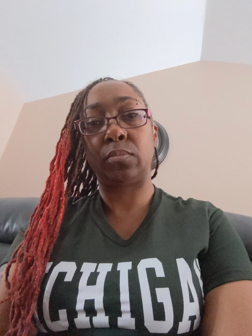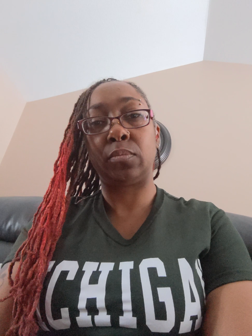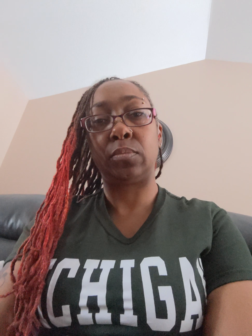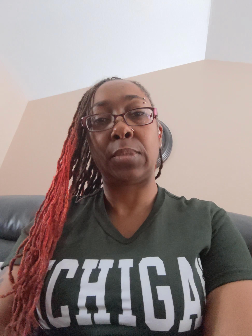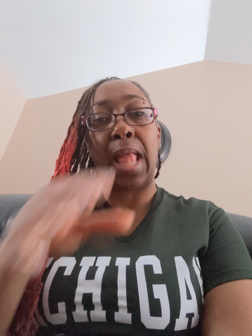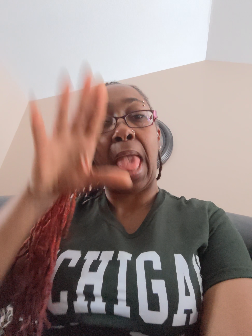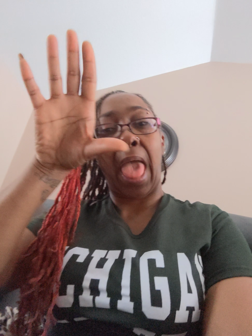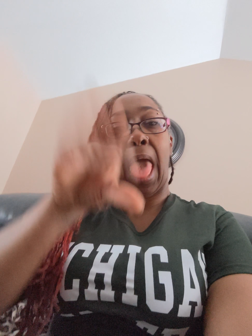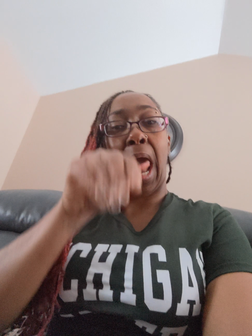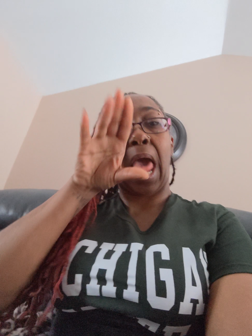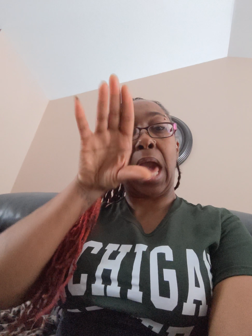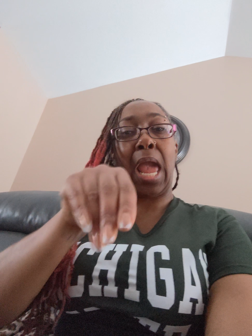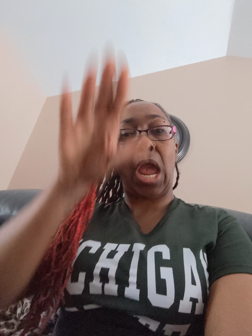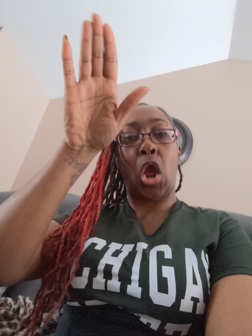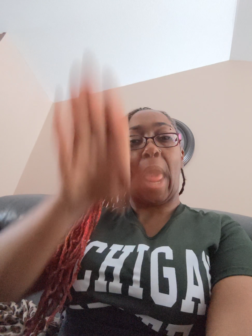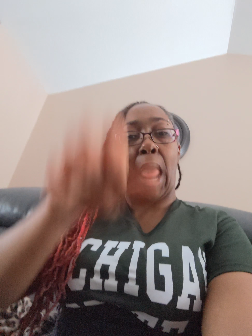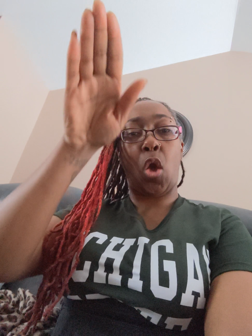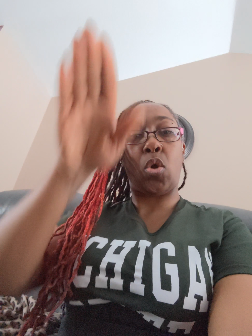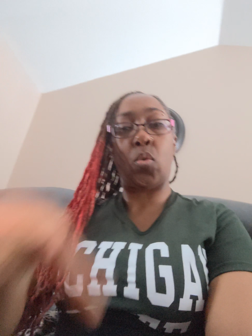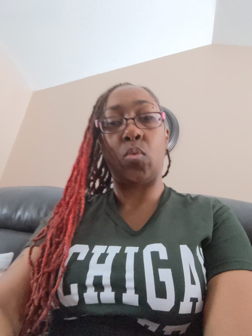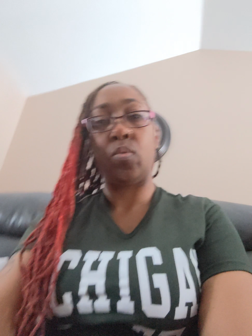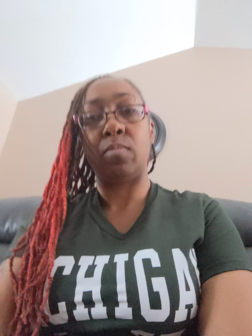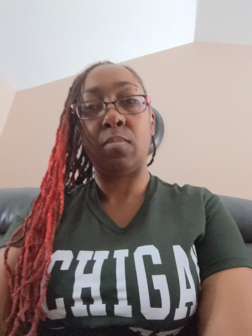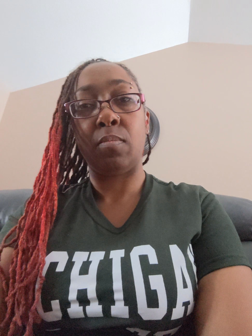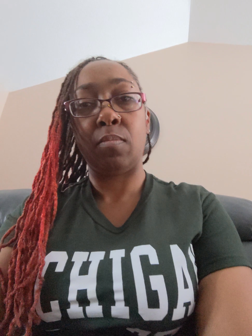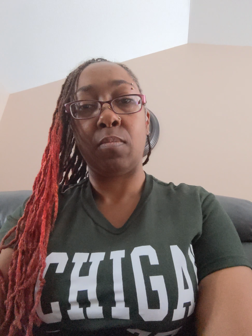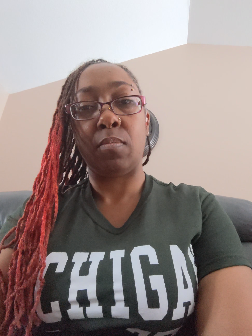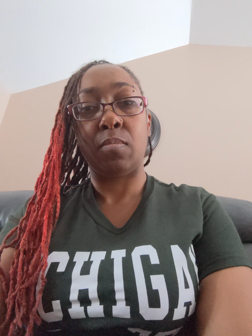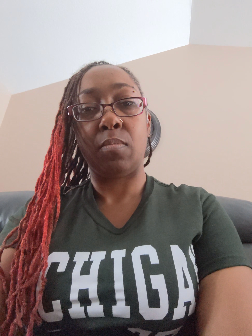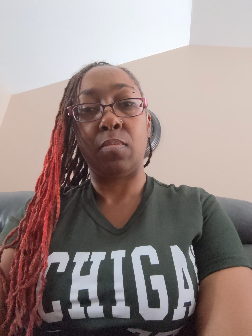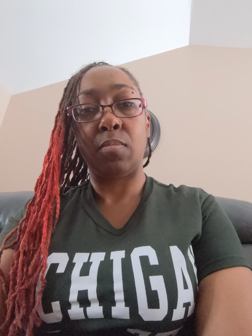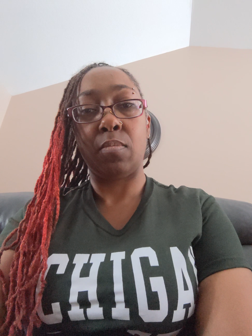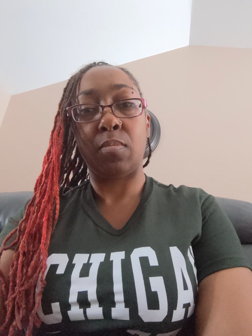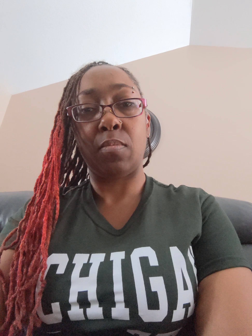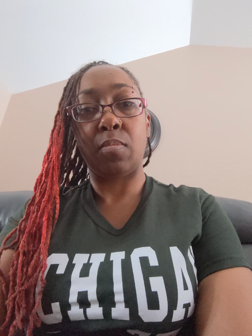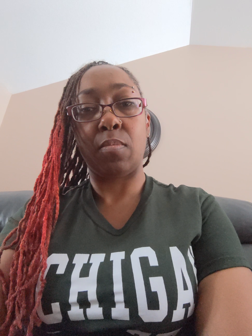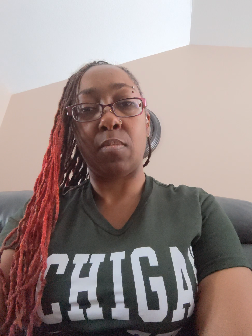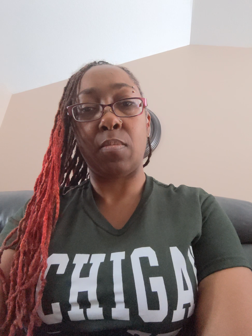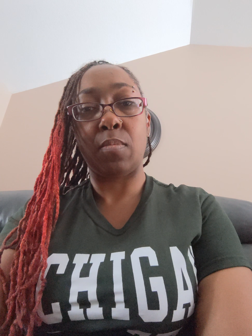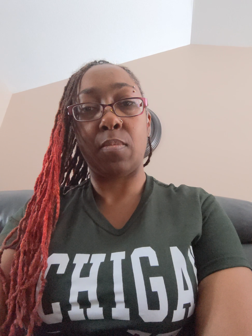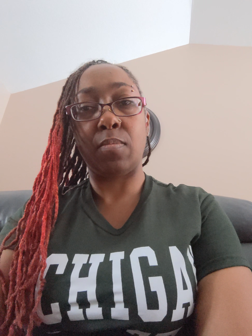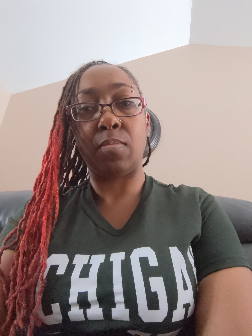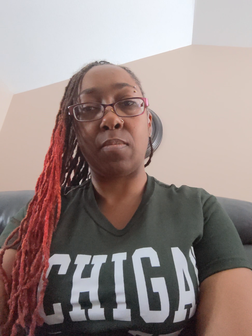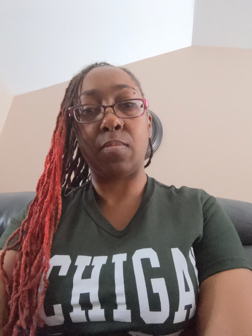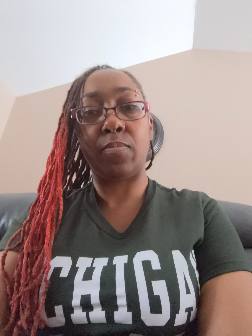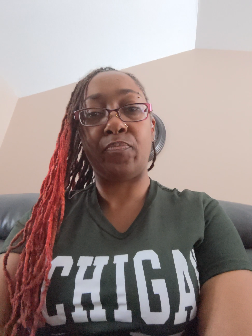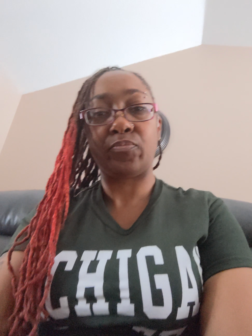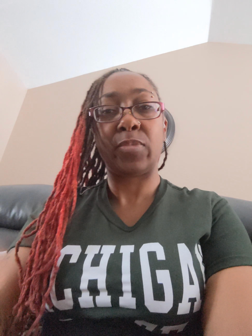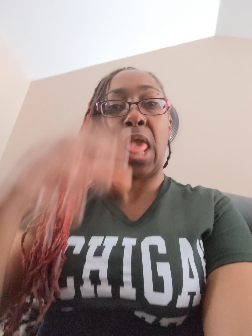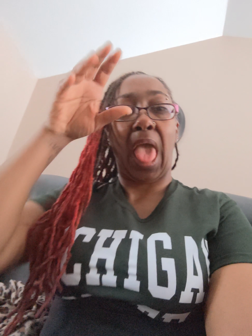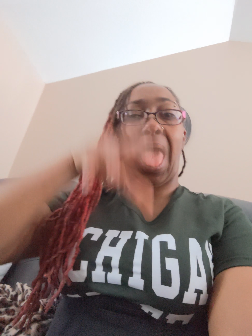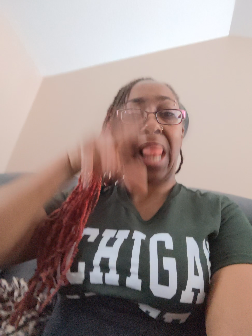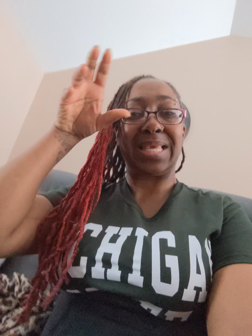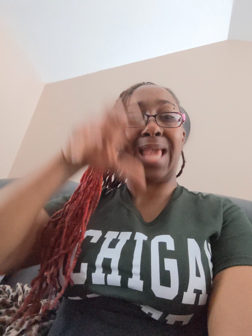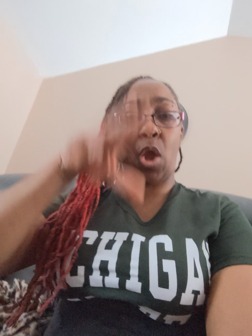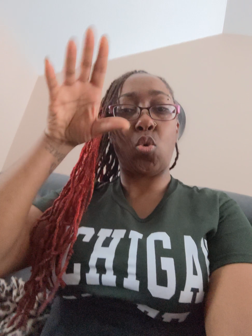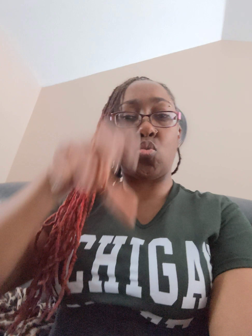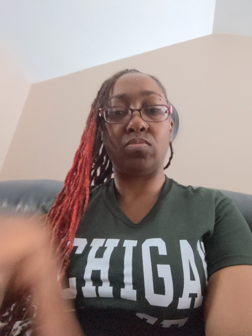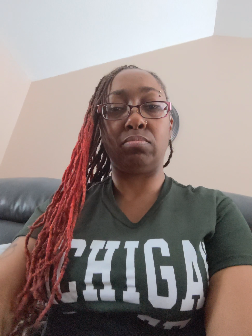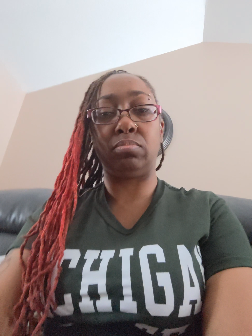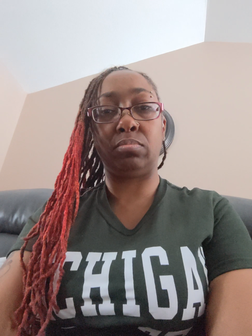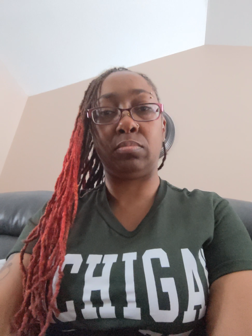alligator